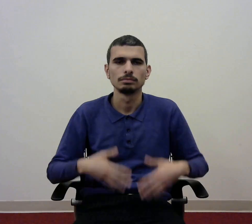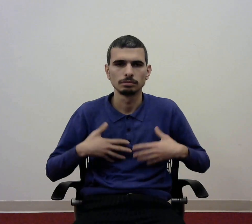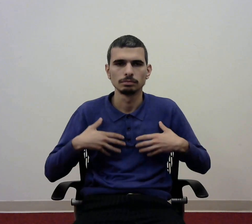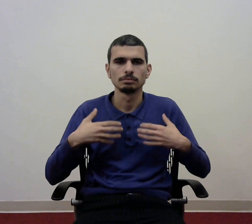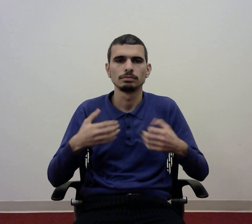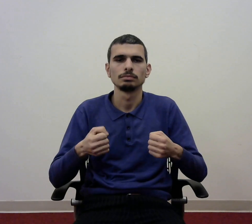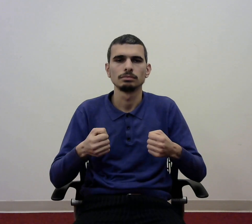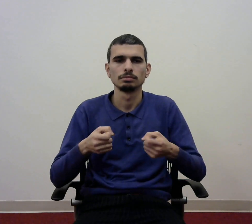sağlam